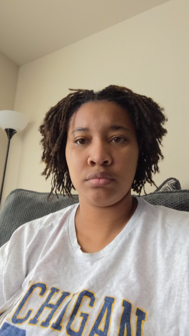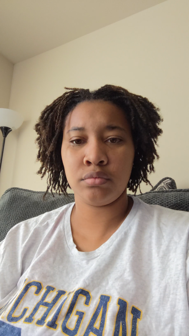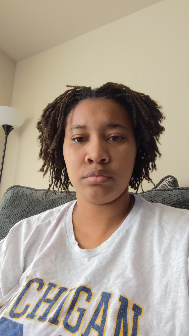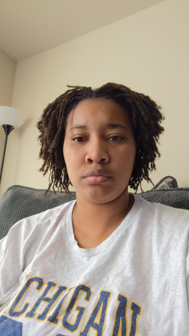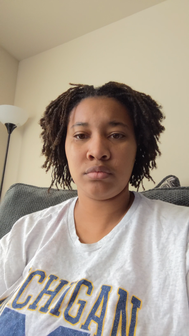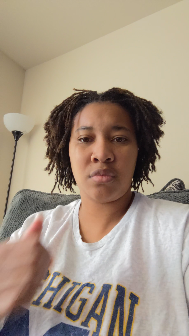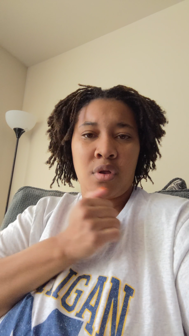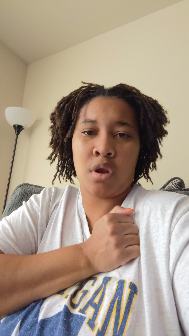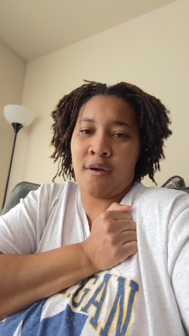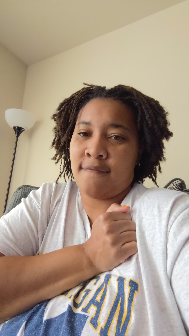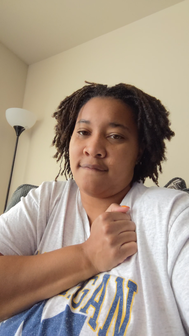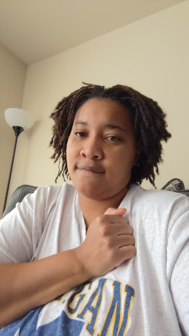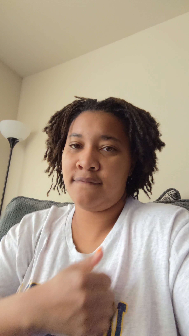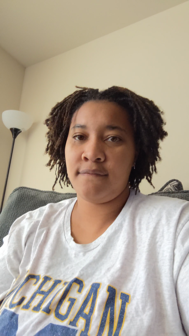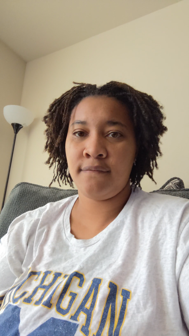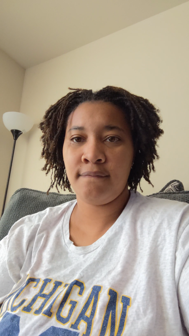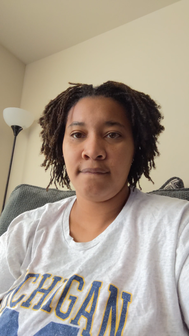love